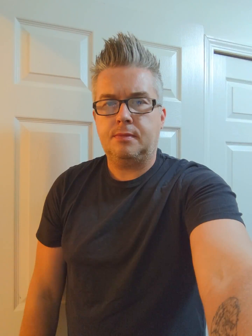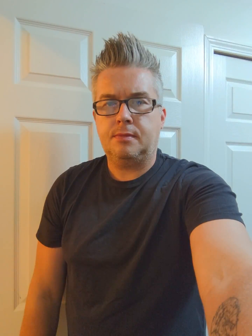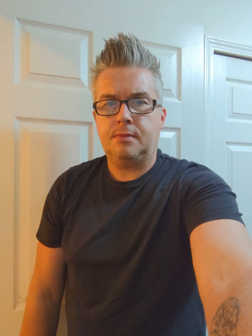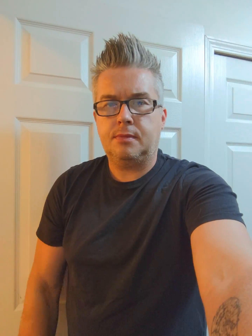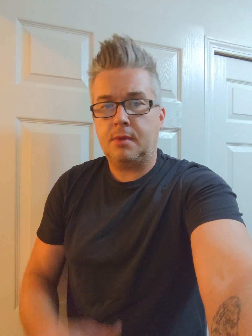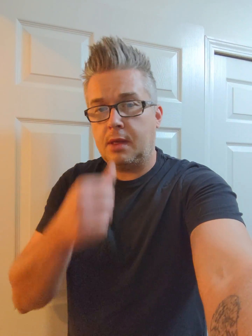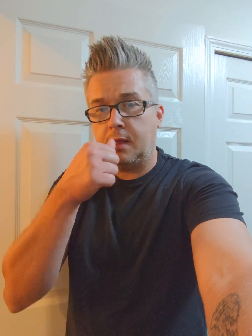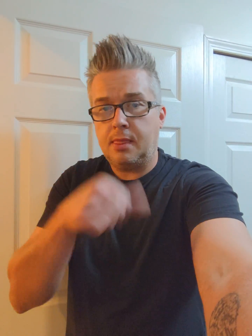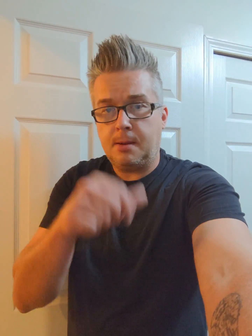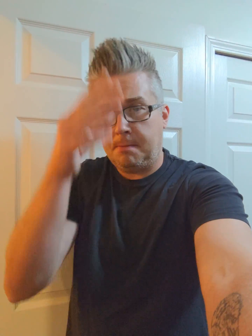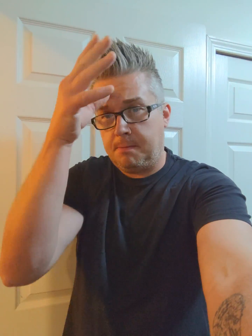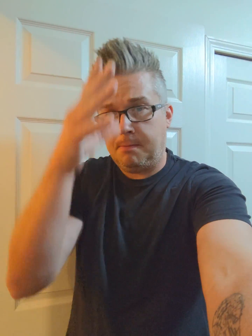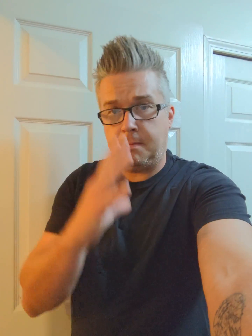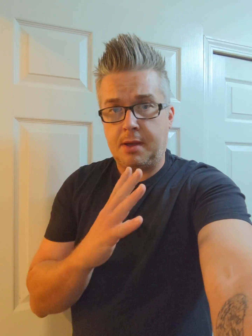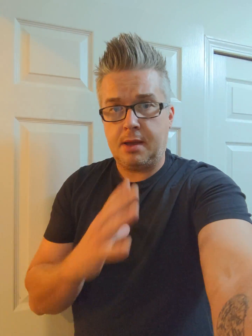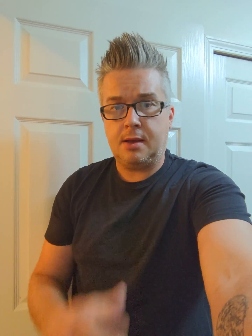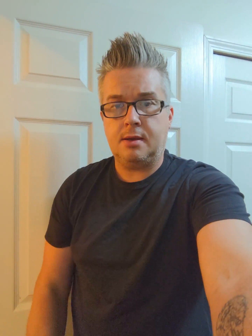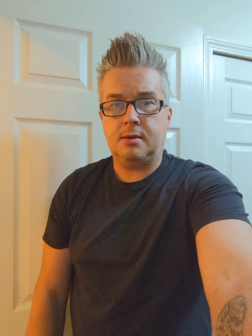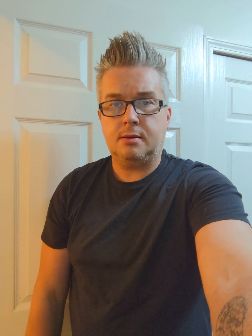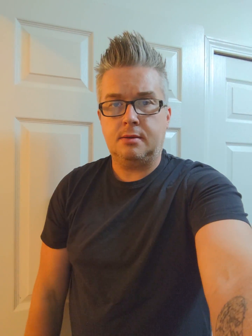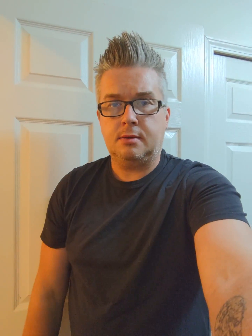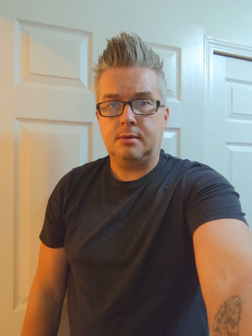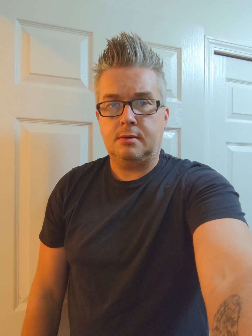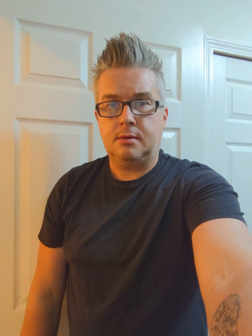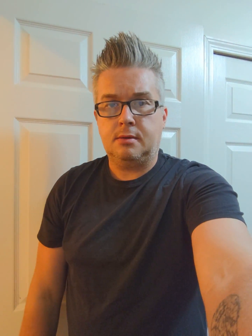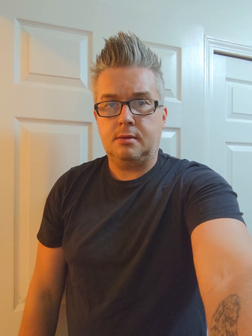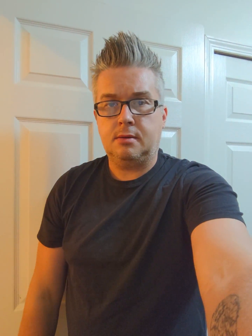mailman